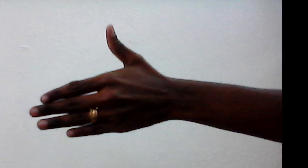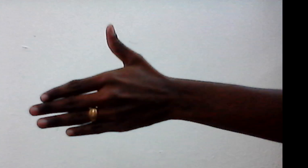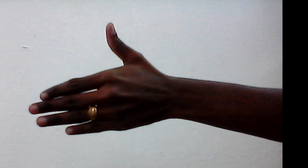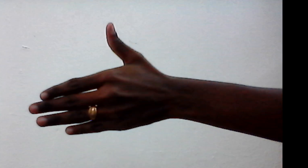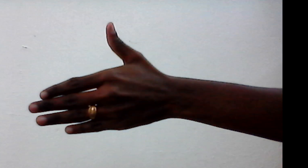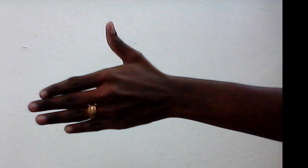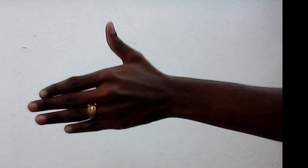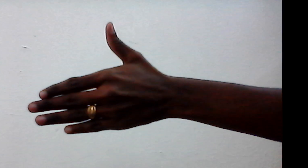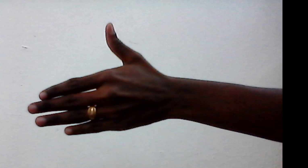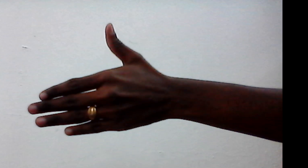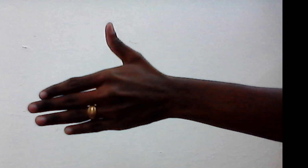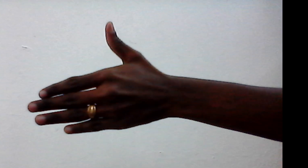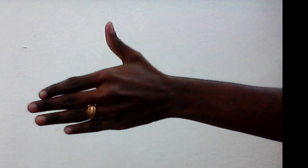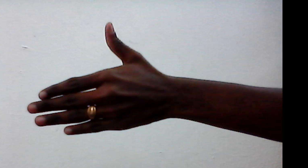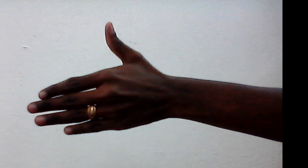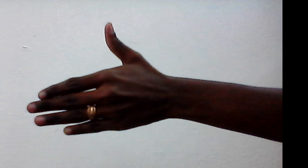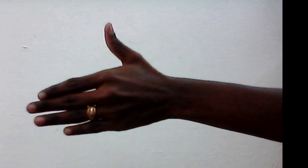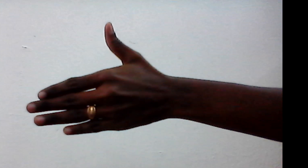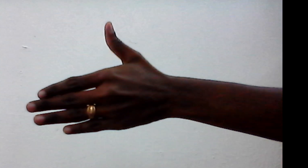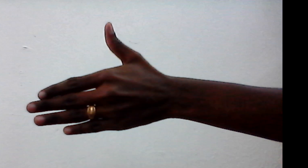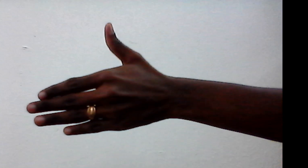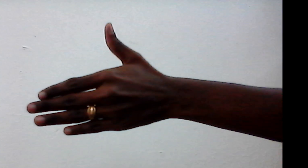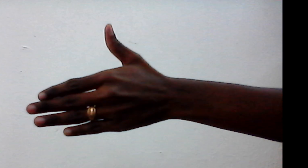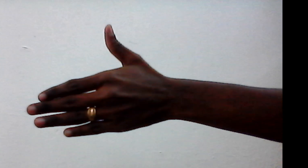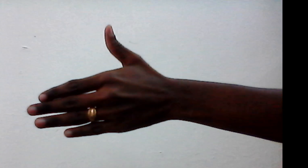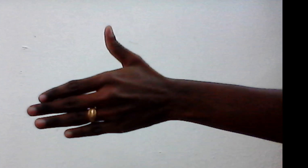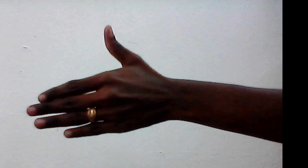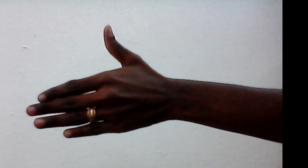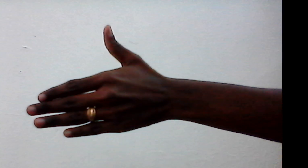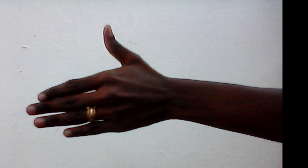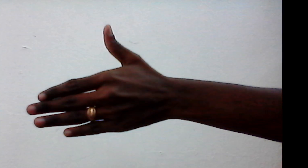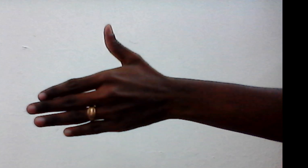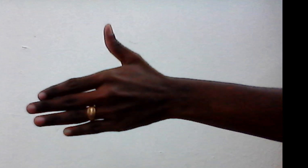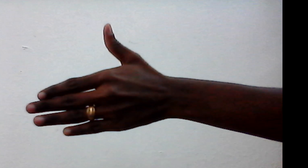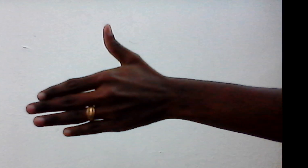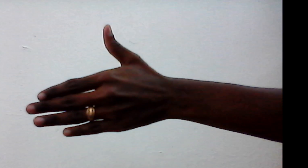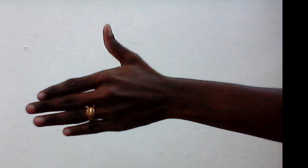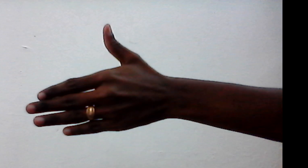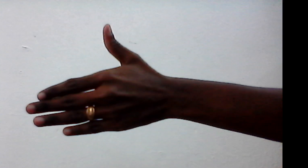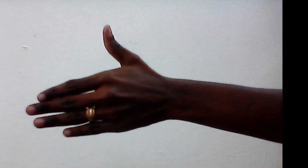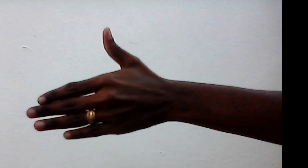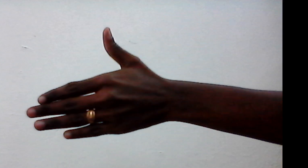ആ